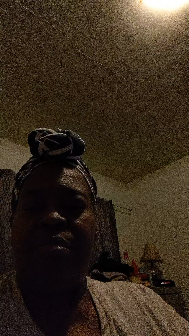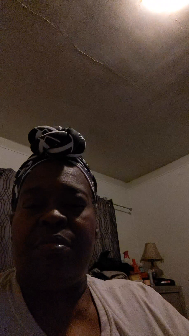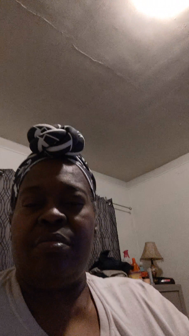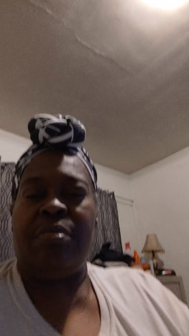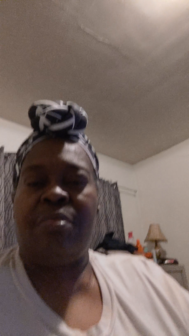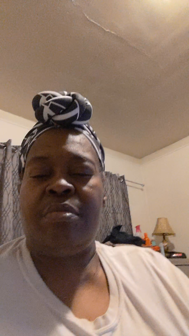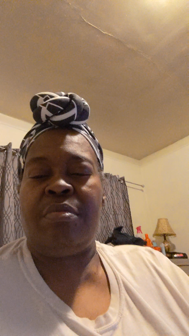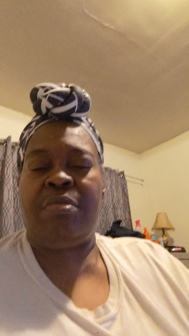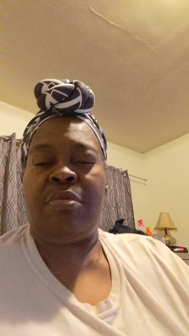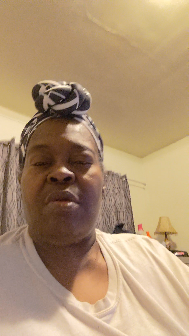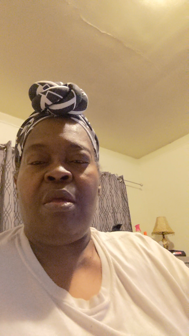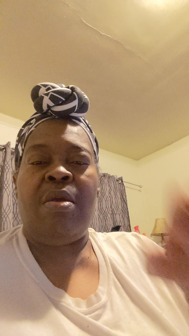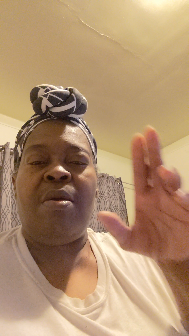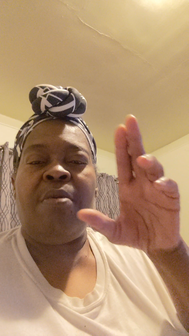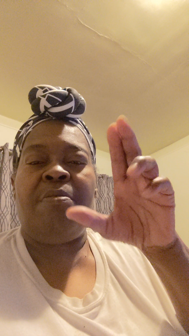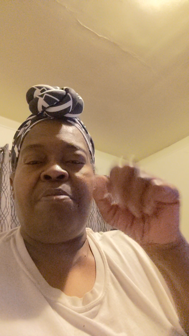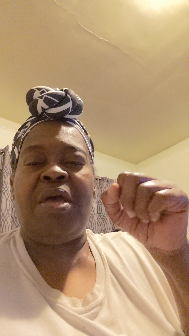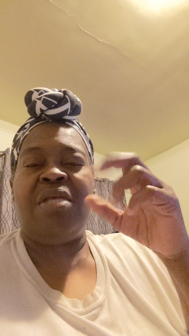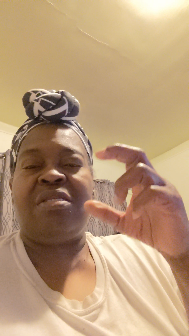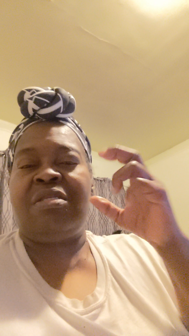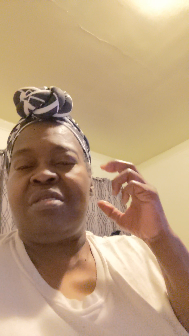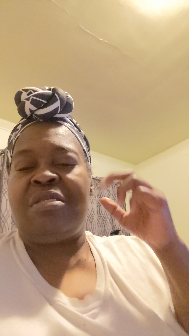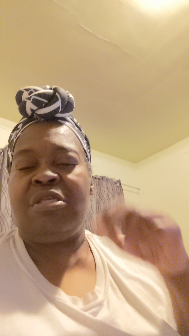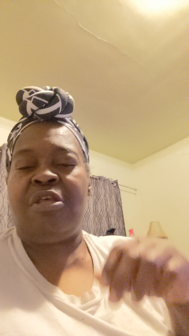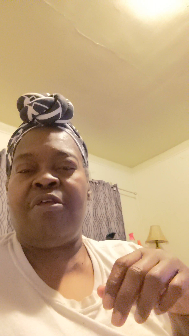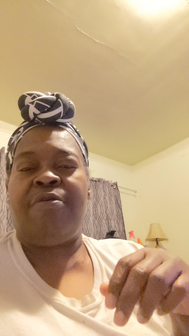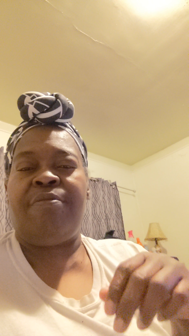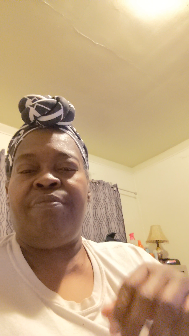bus